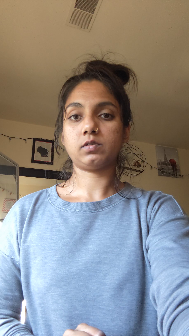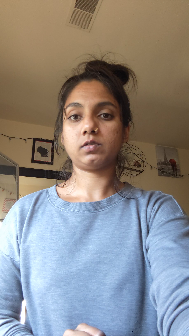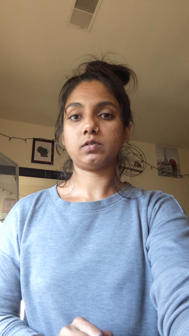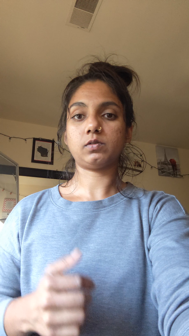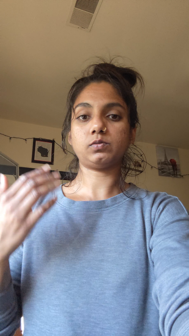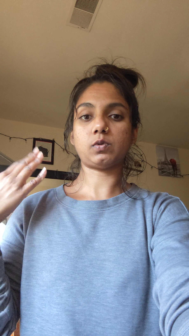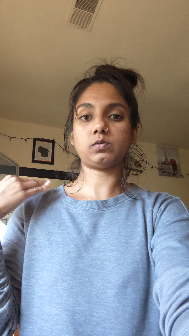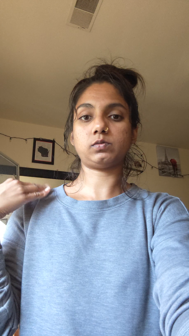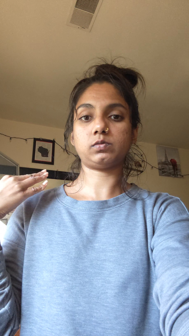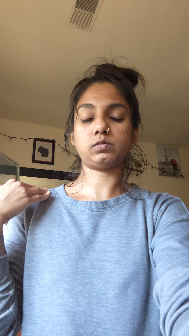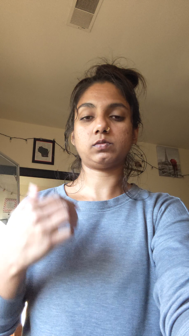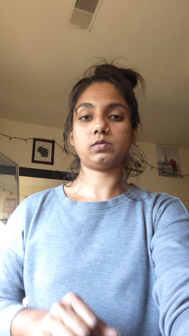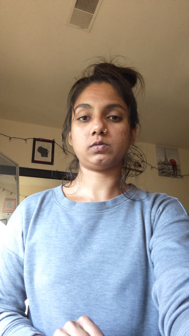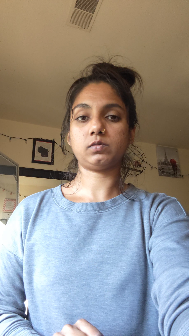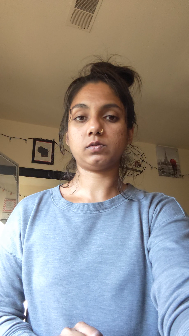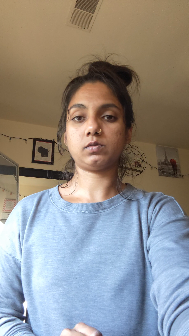shoulder